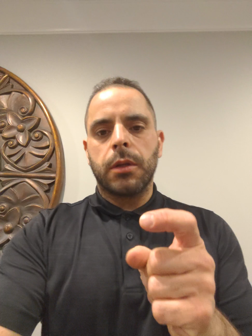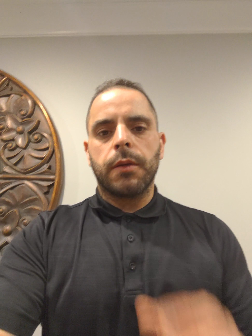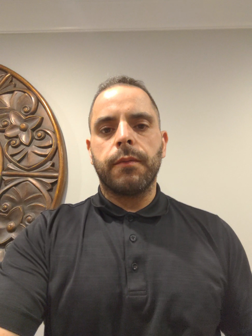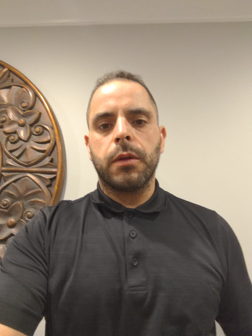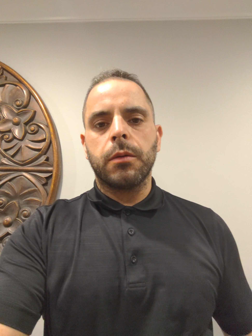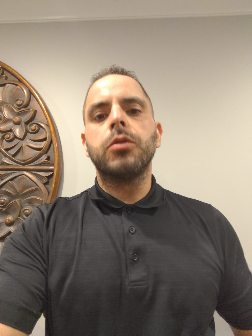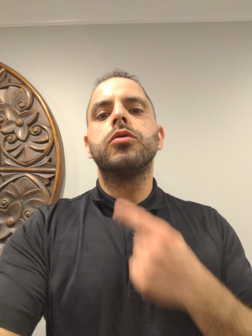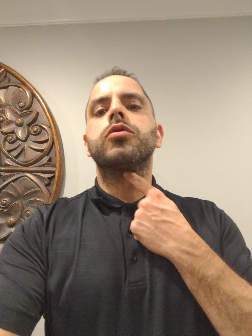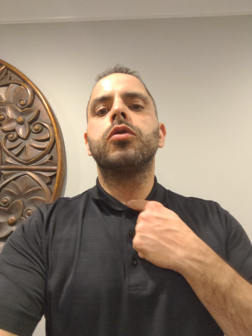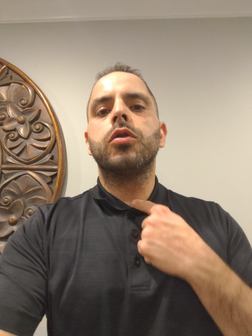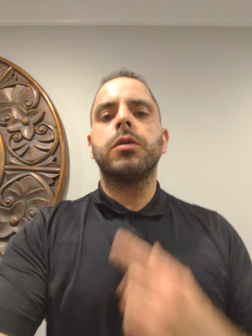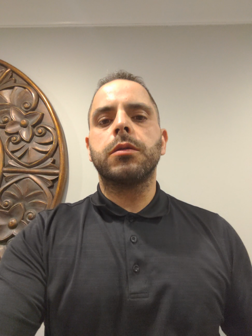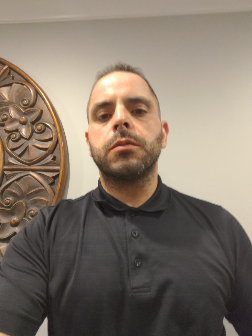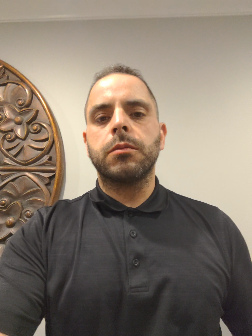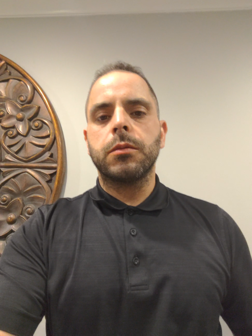thirsty